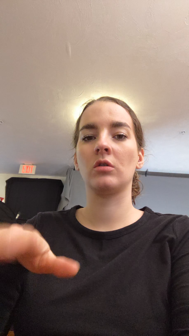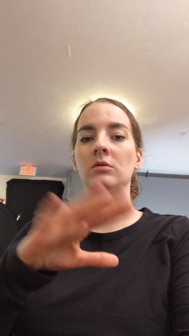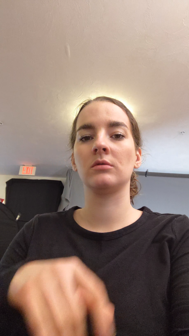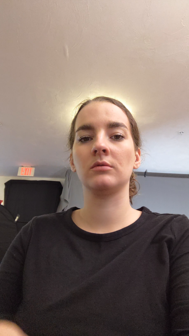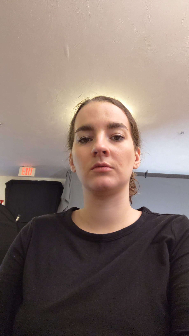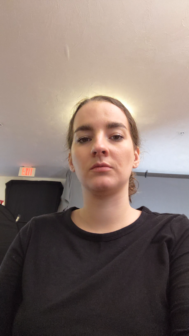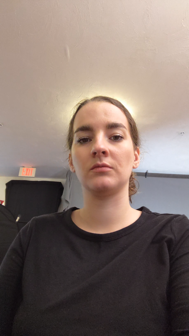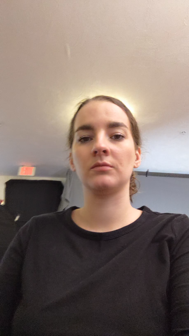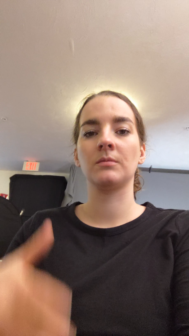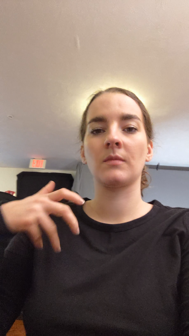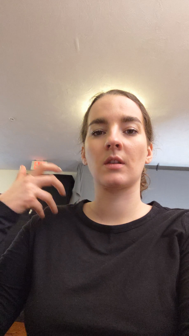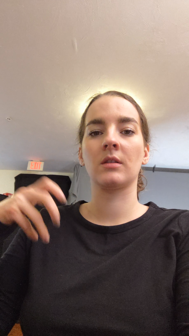monkey